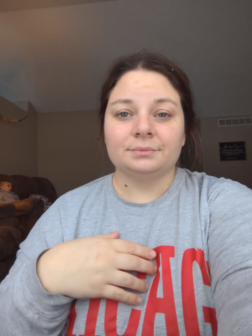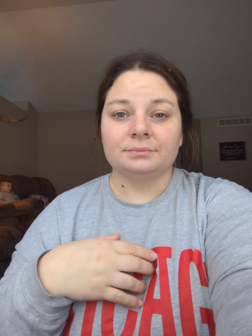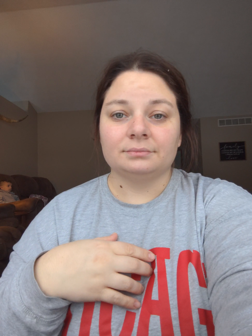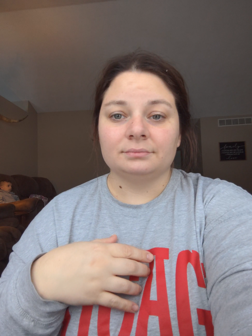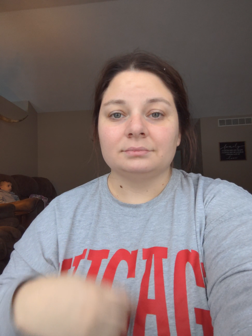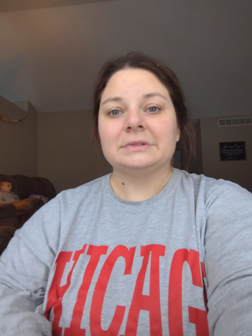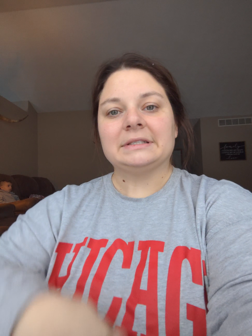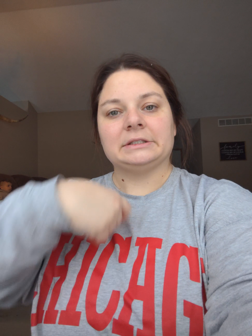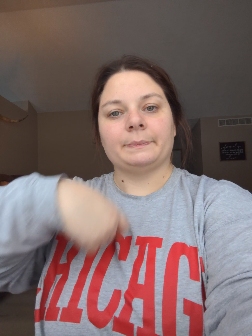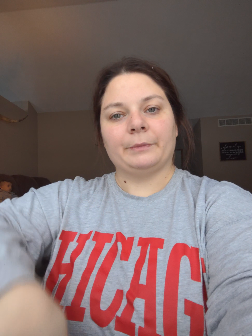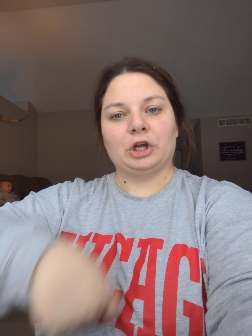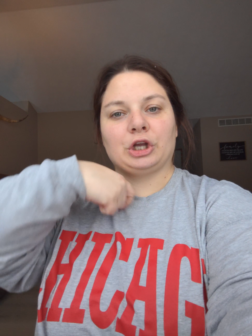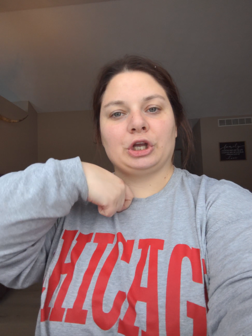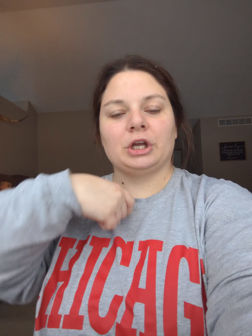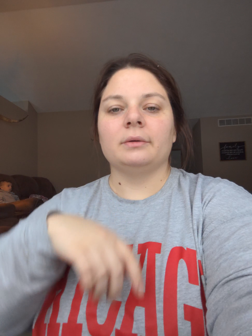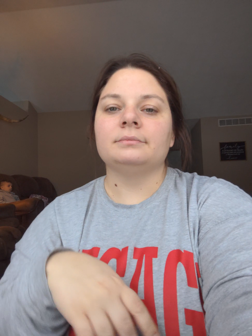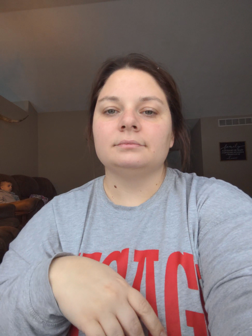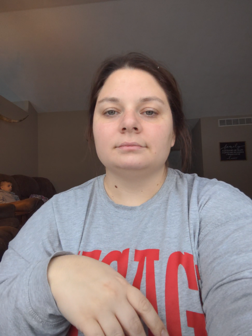zipper